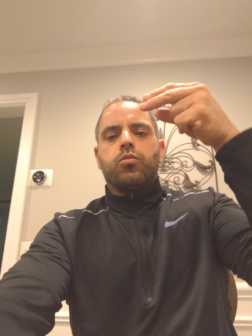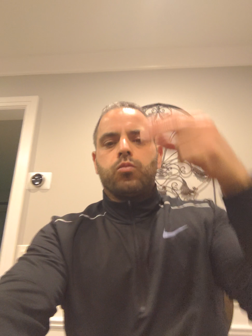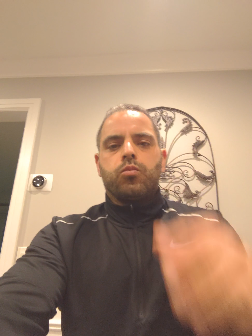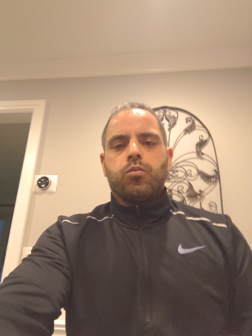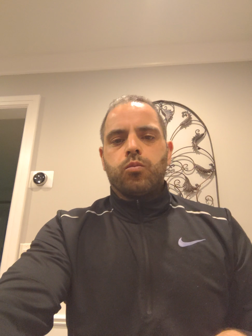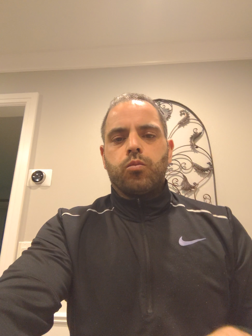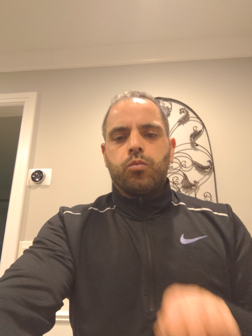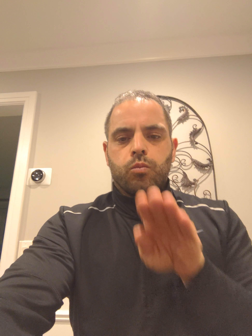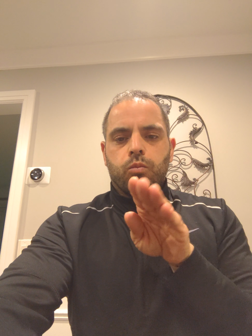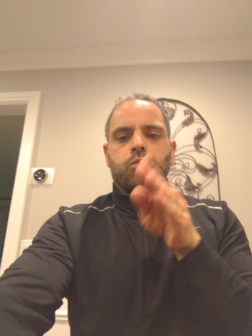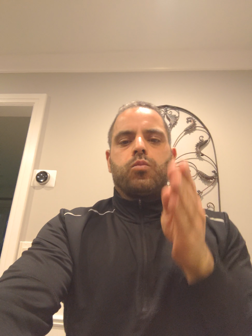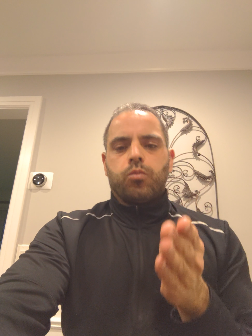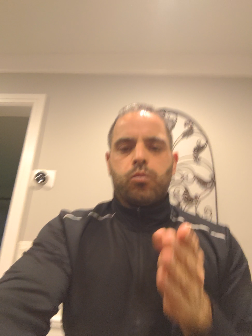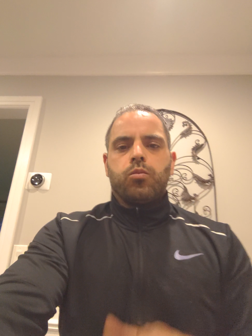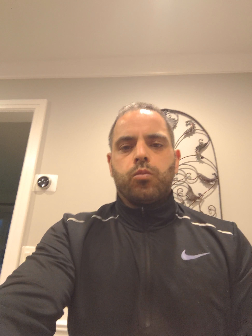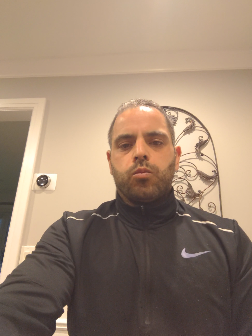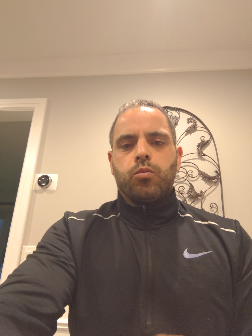open